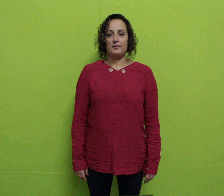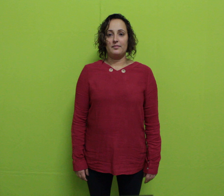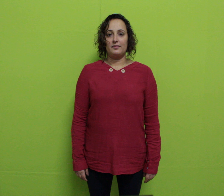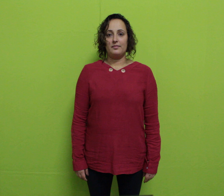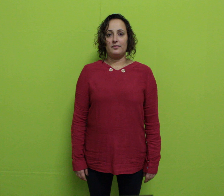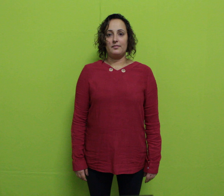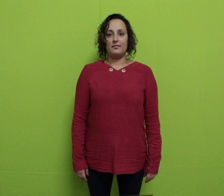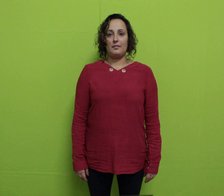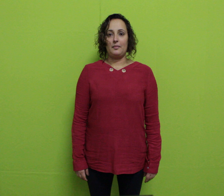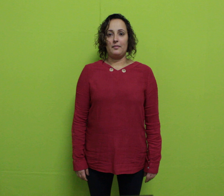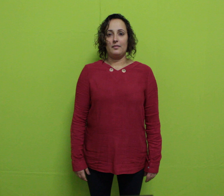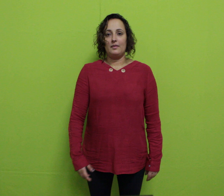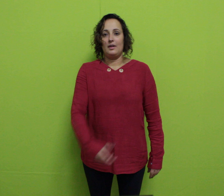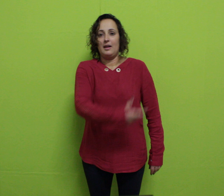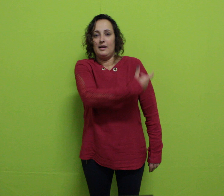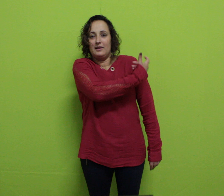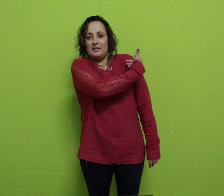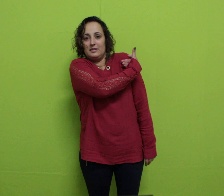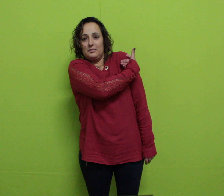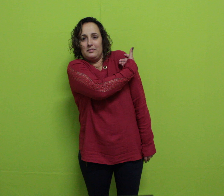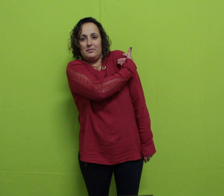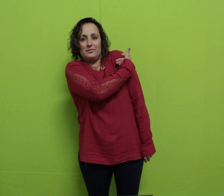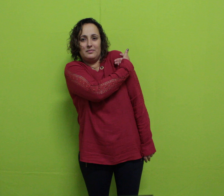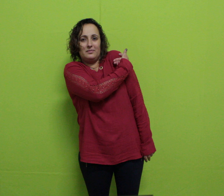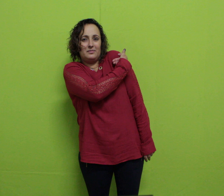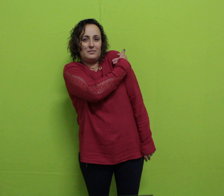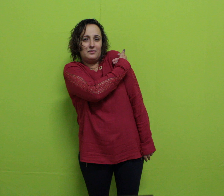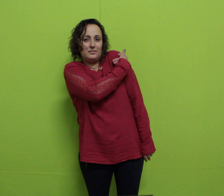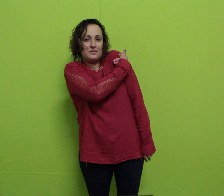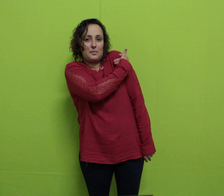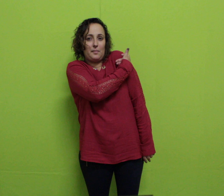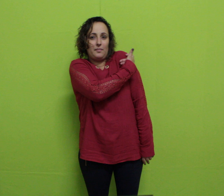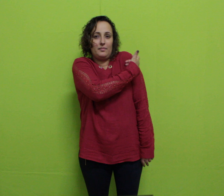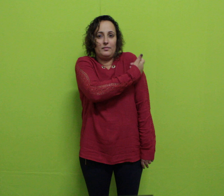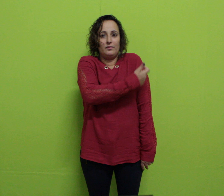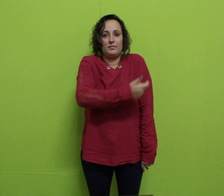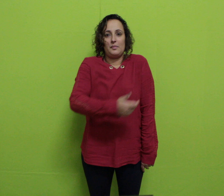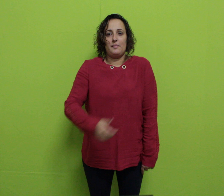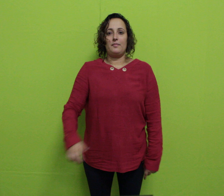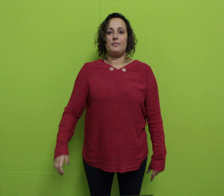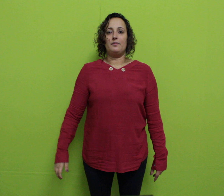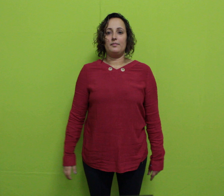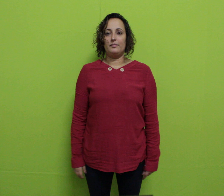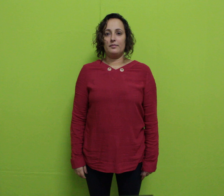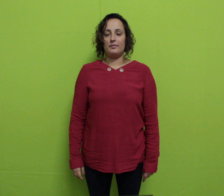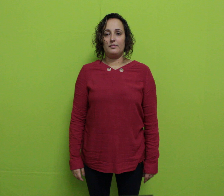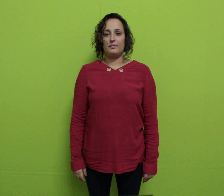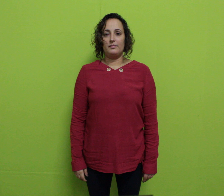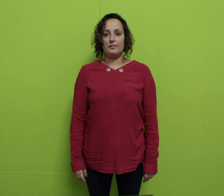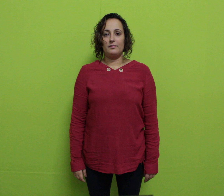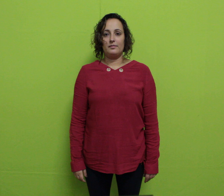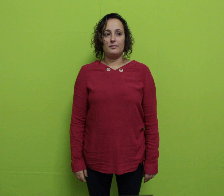vacina